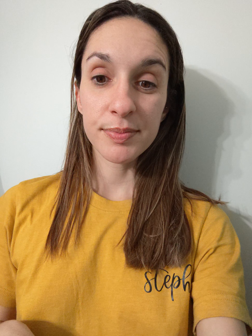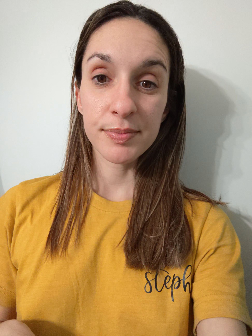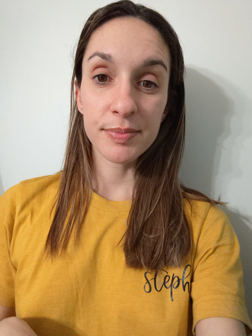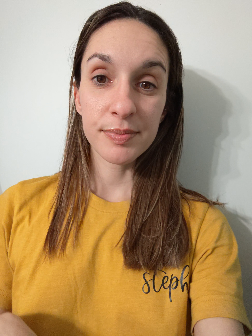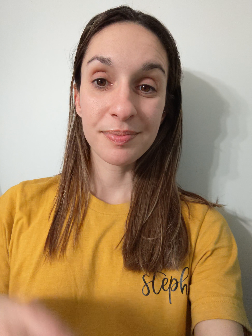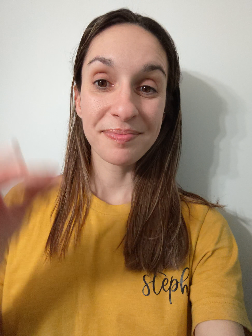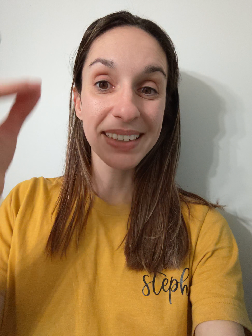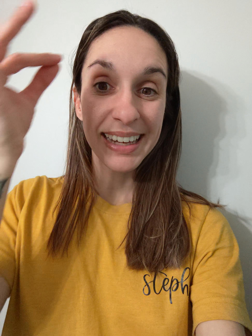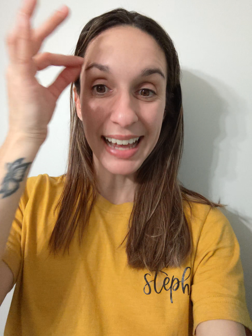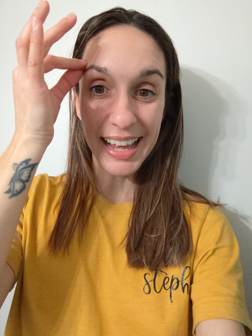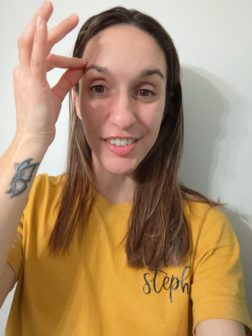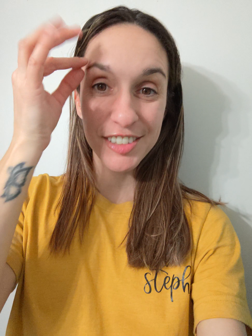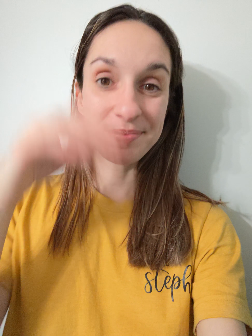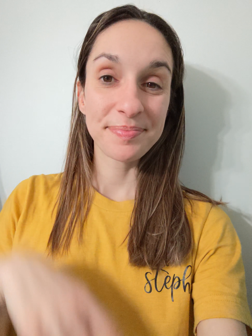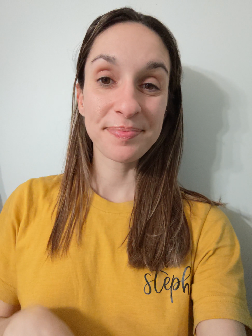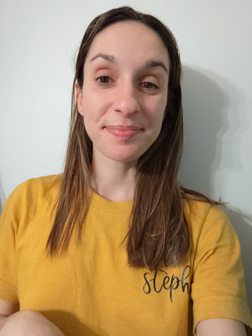hair